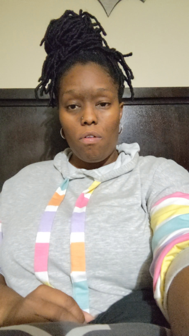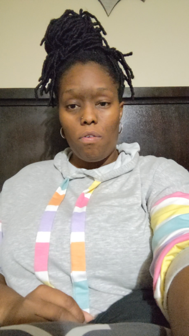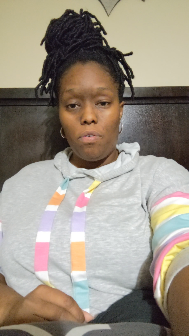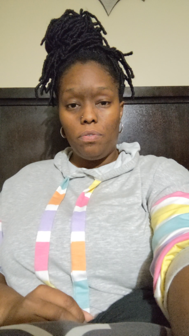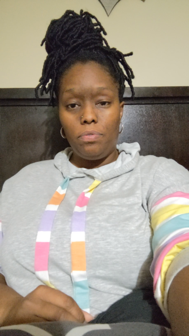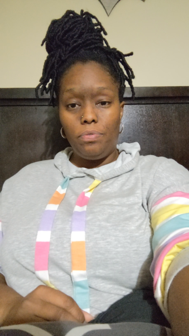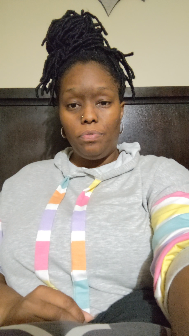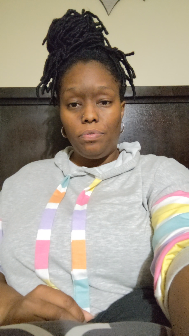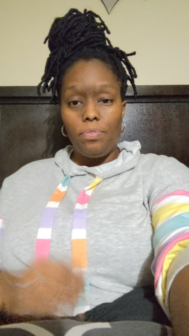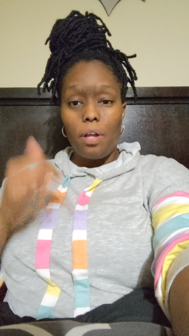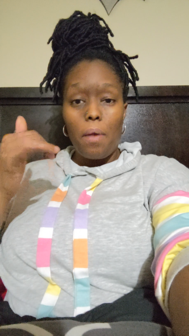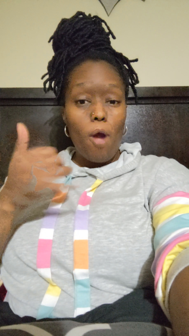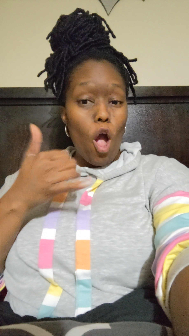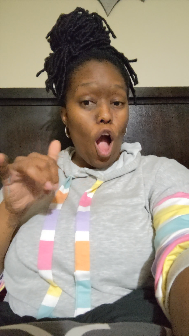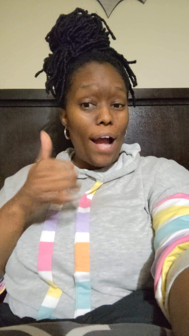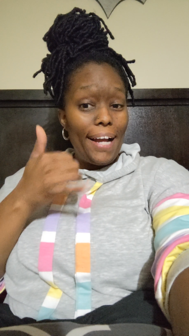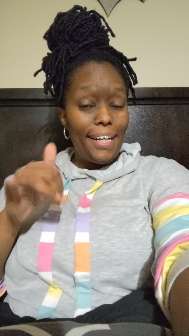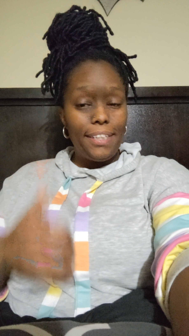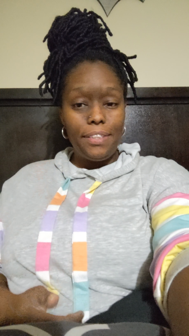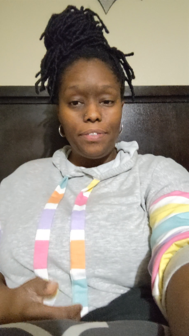party